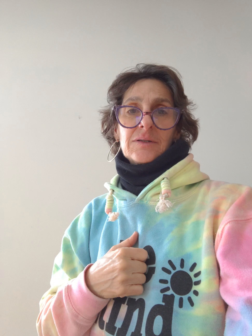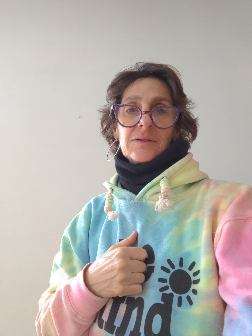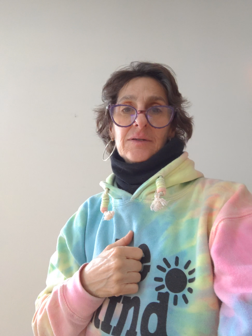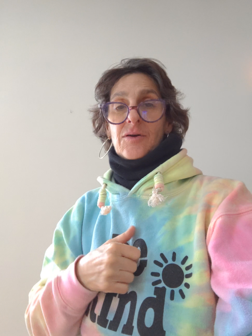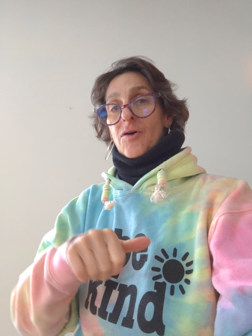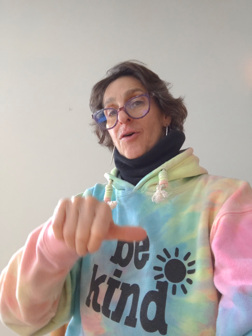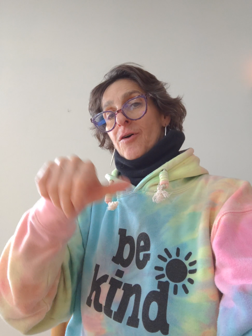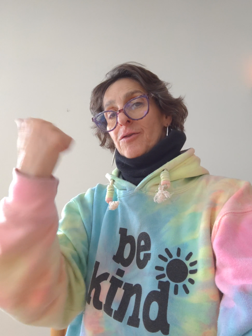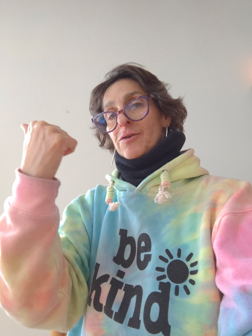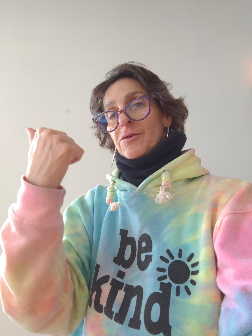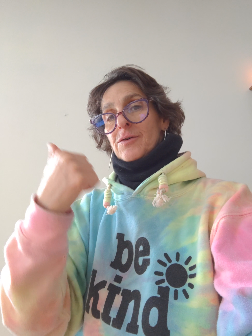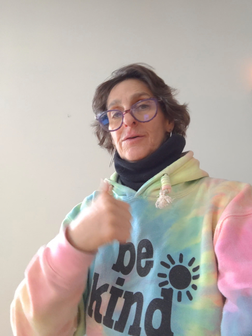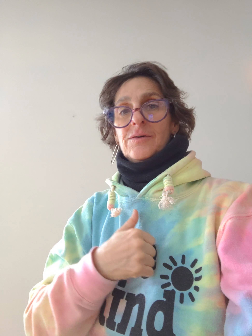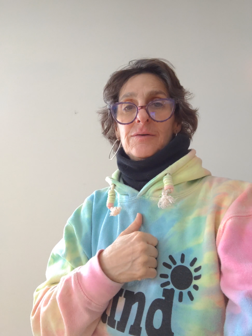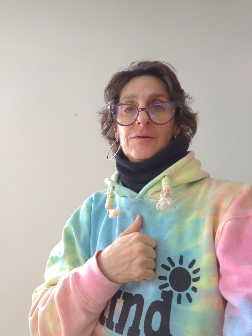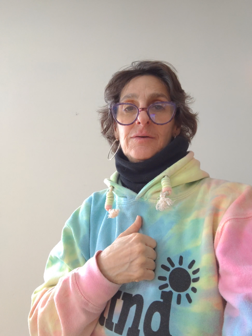another